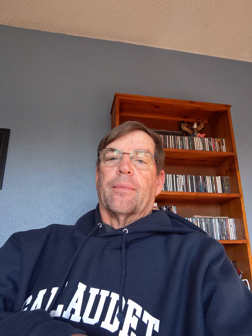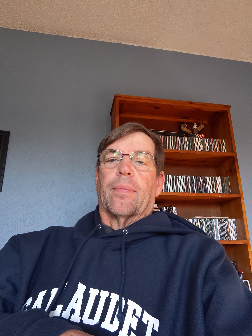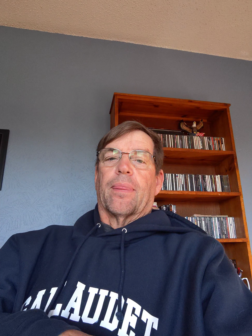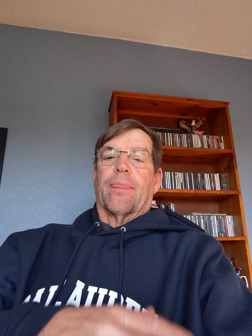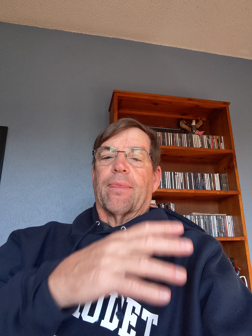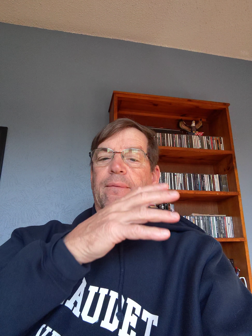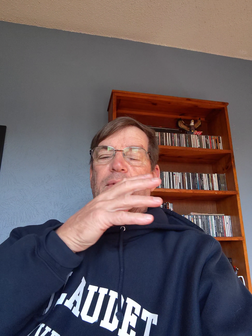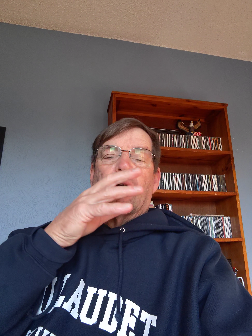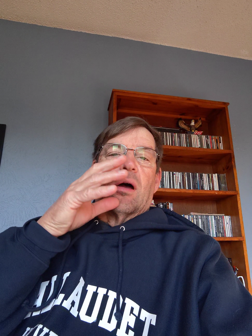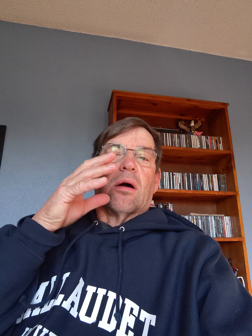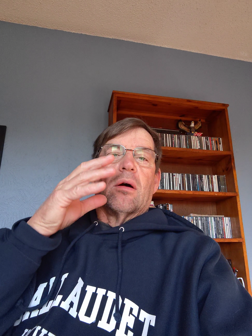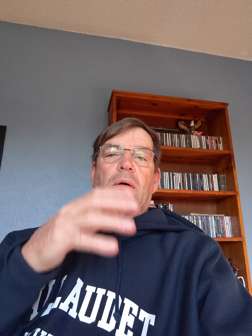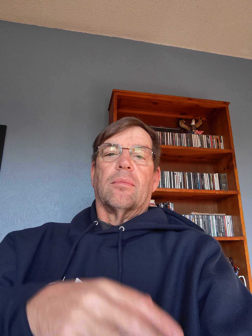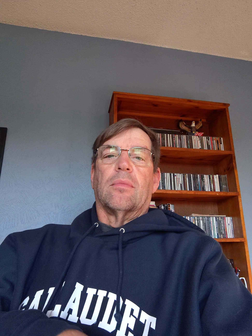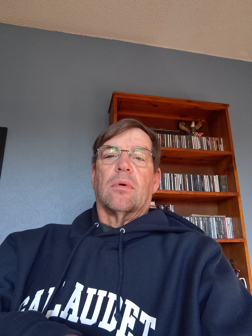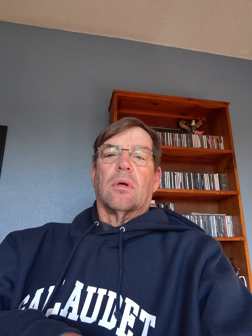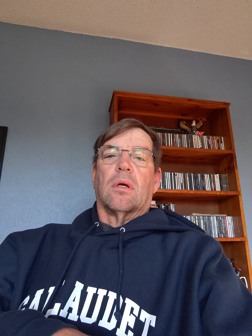farm